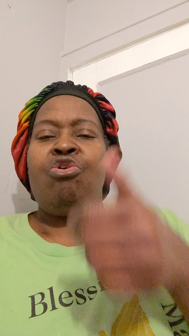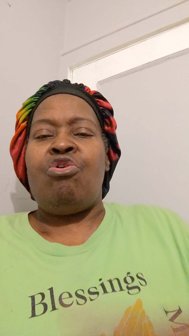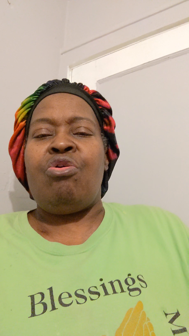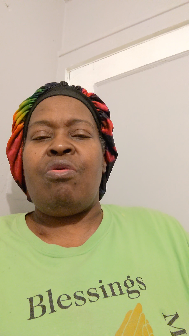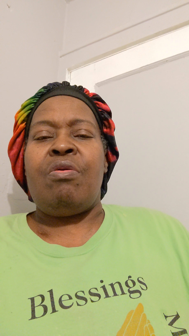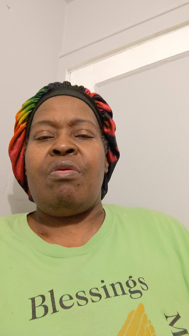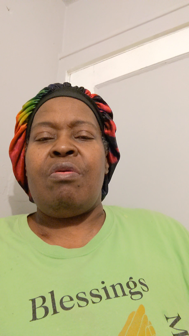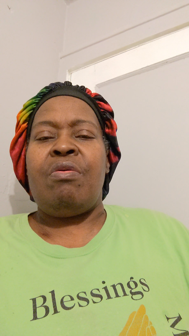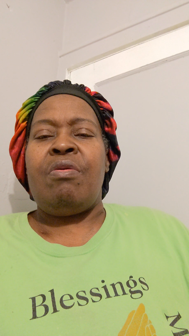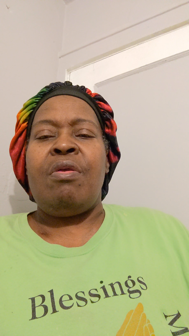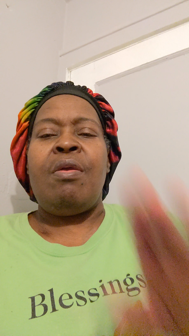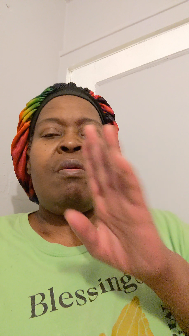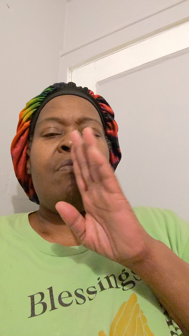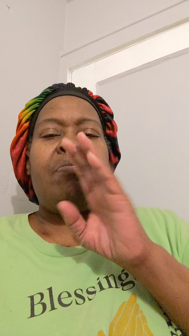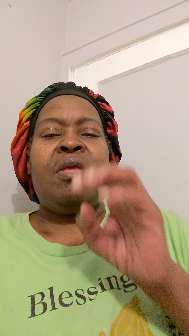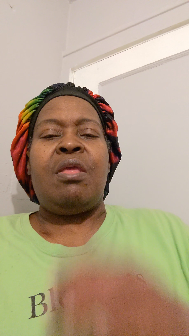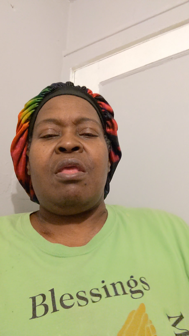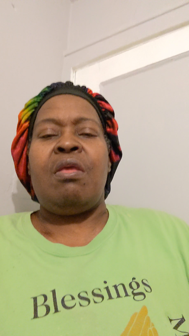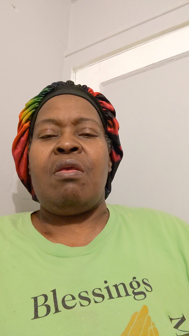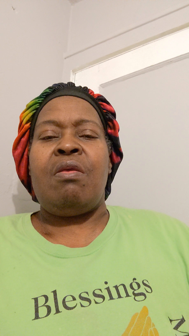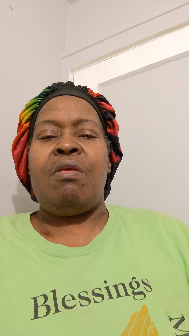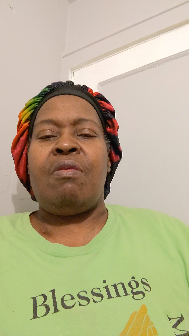be